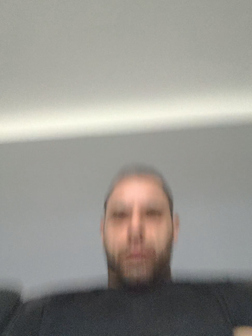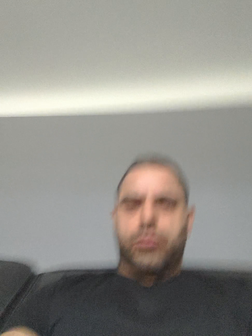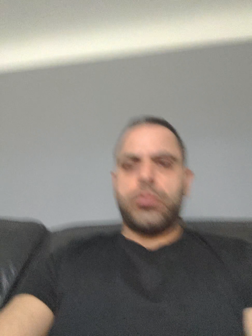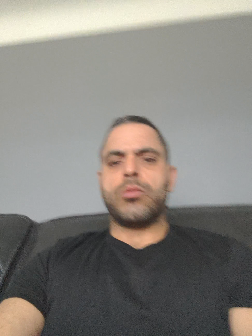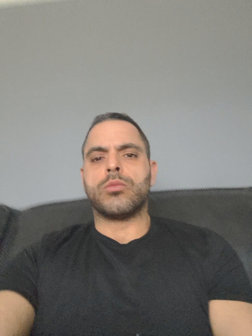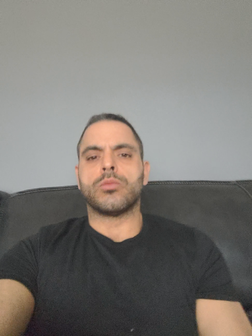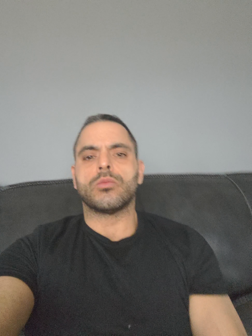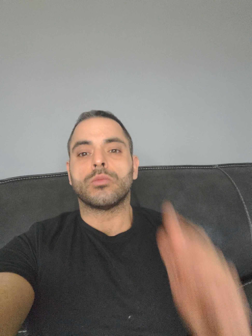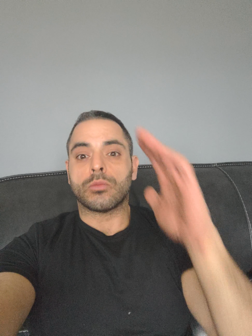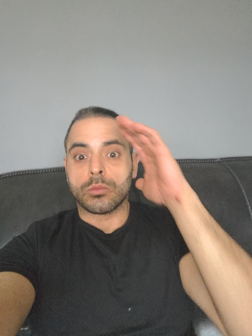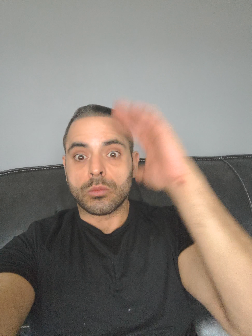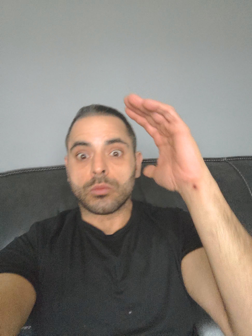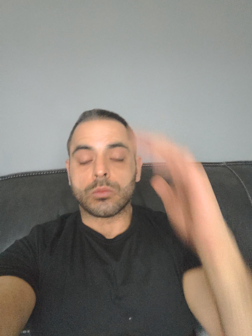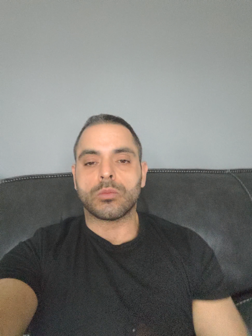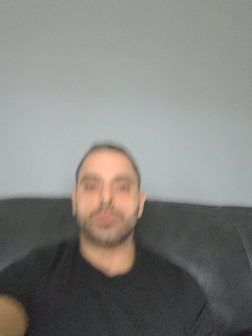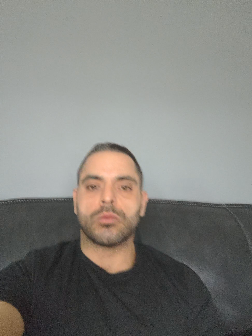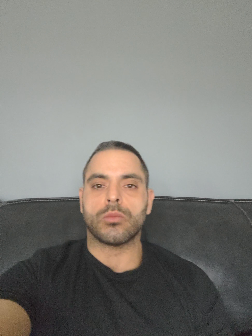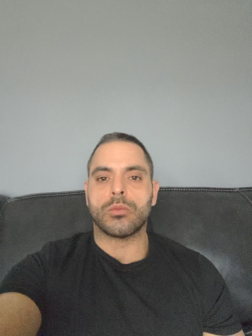hello